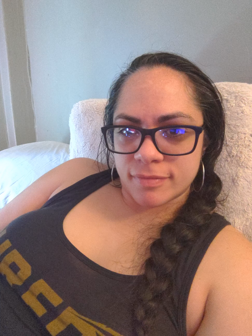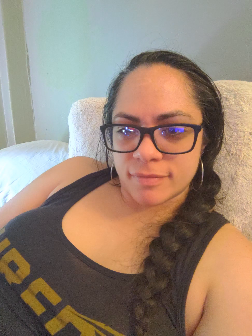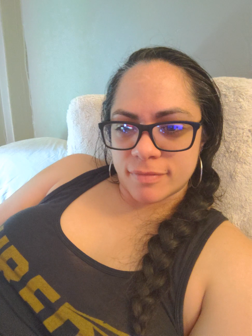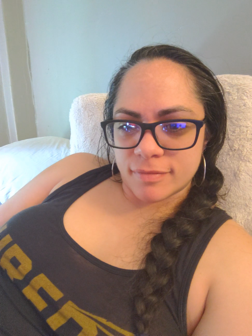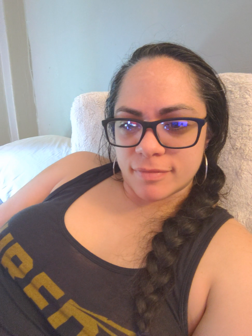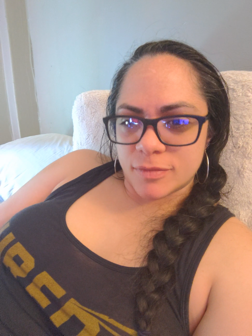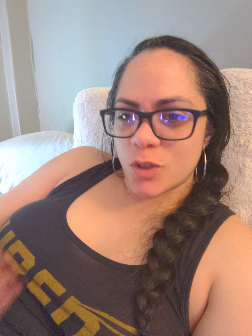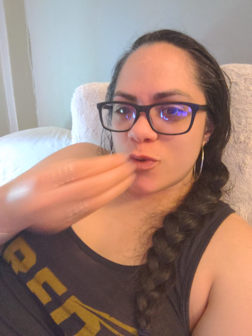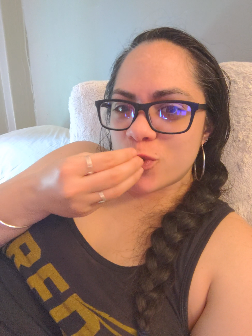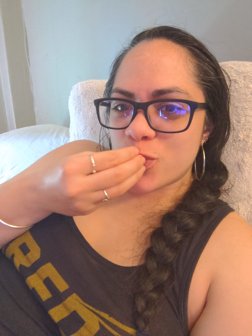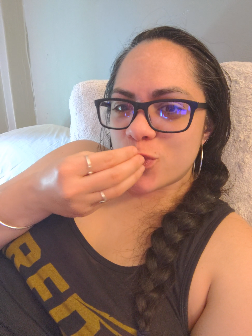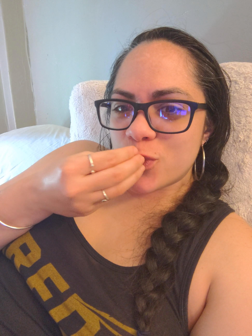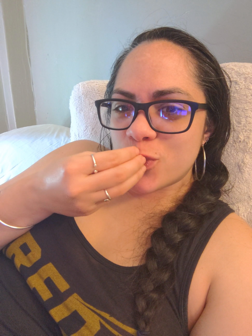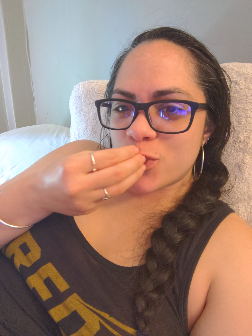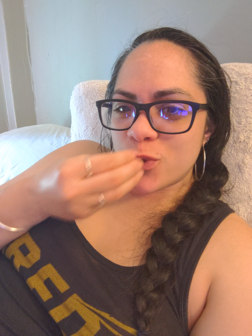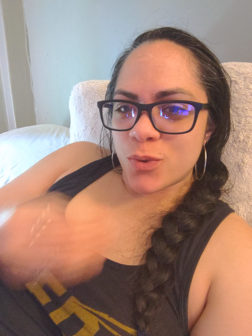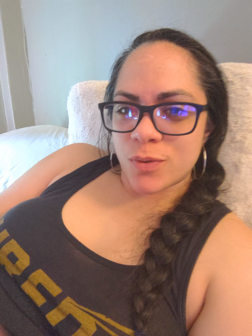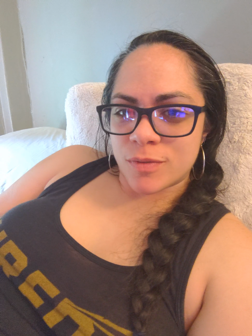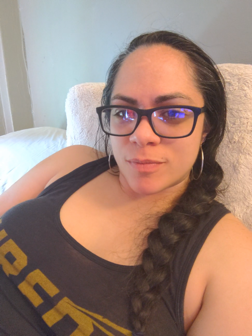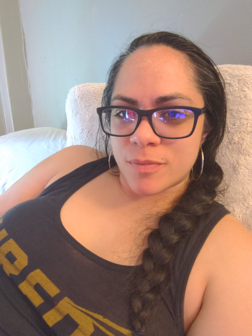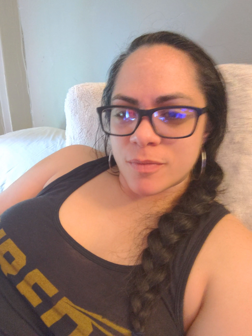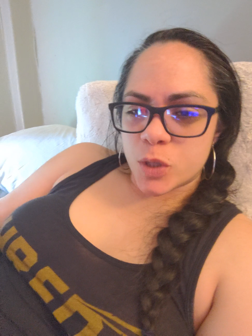food